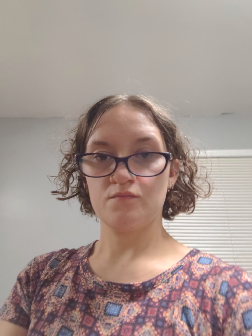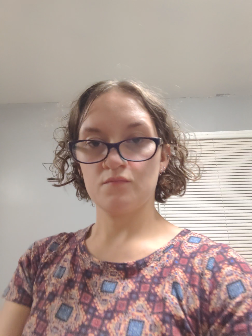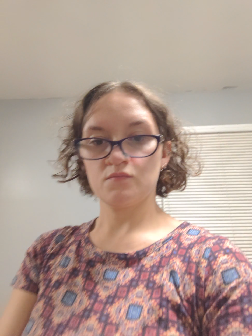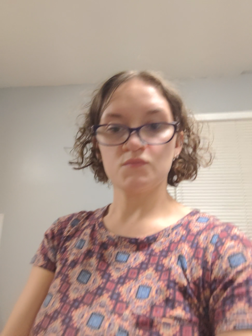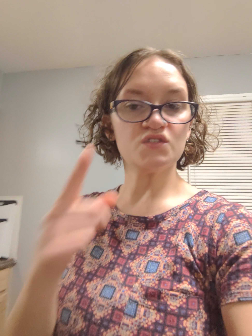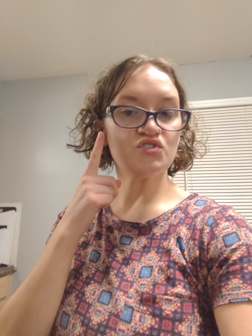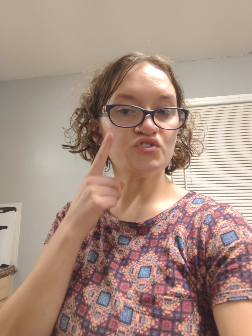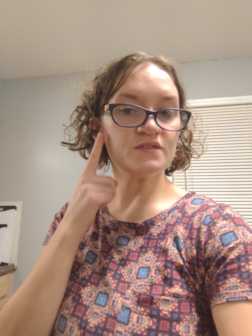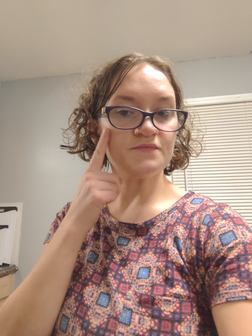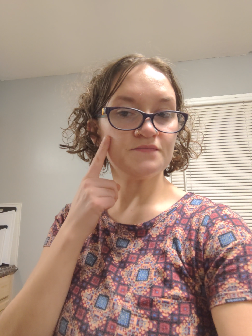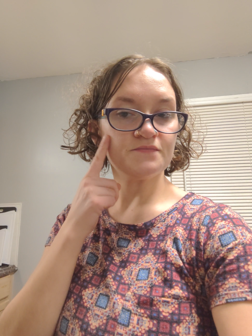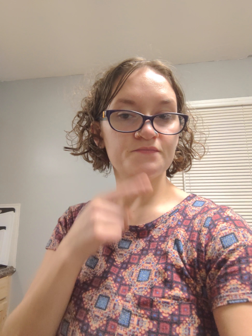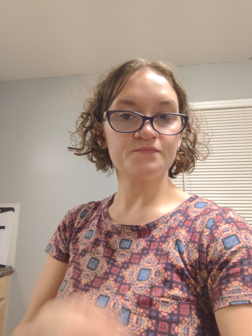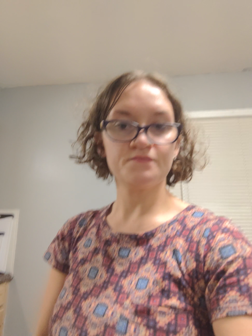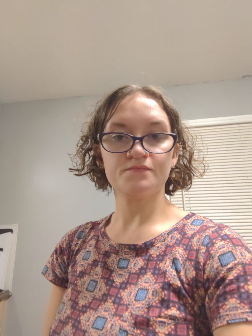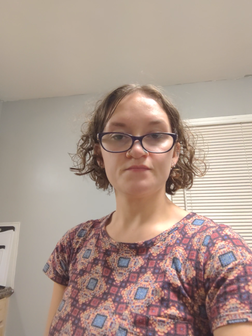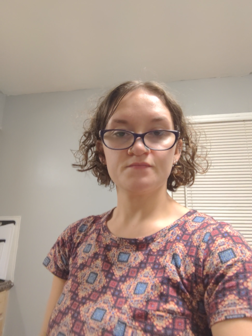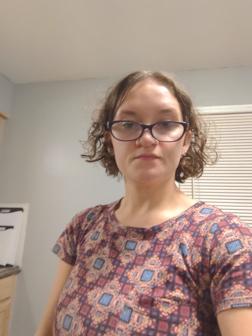cheek